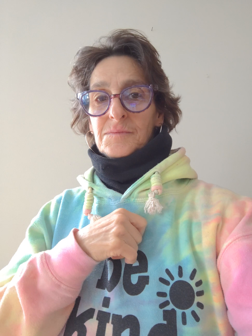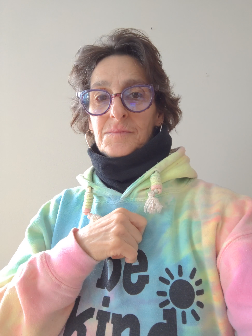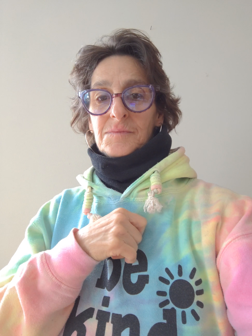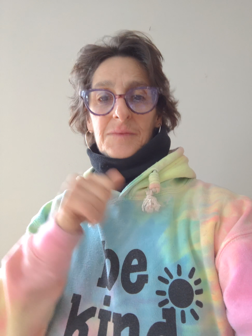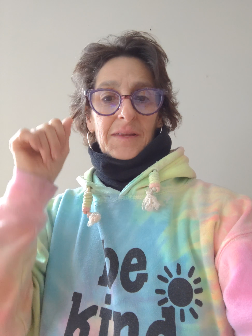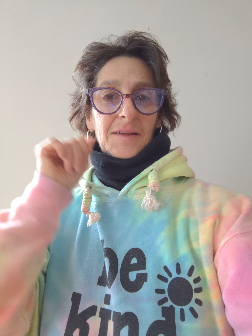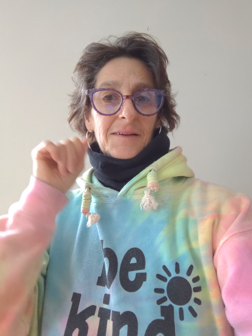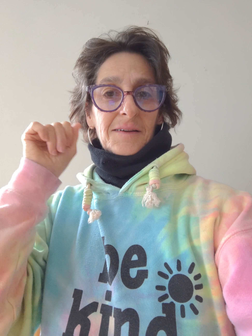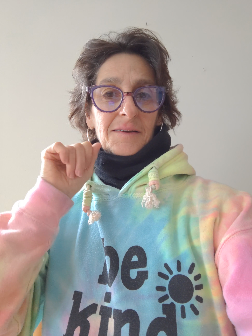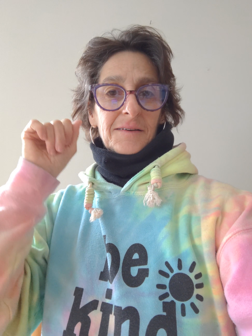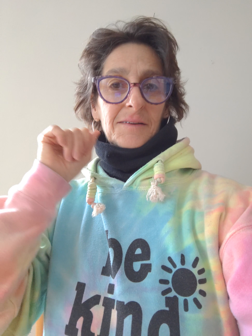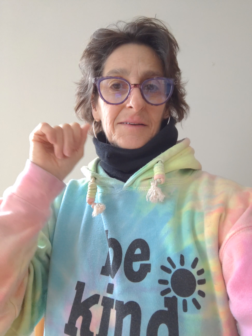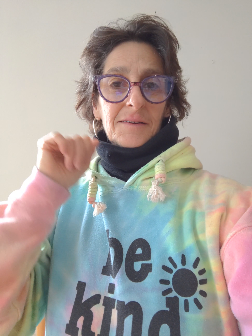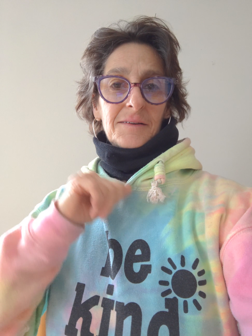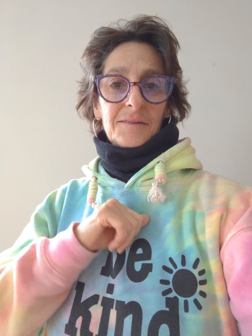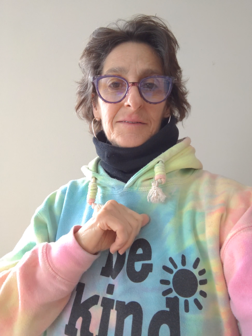aunt